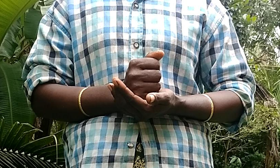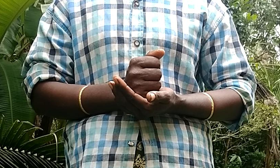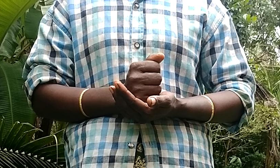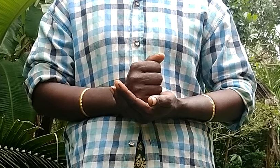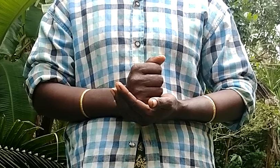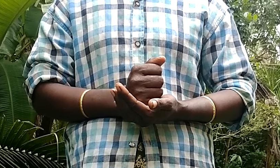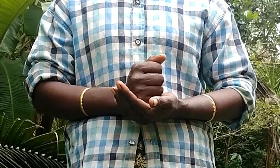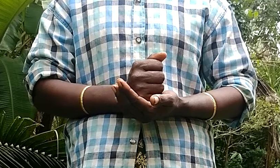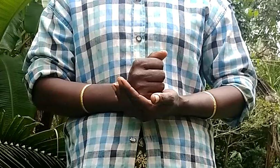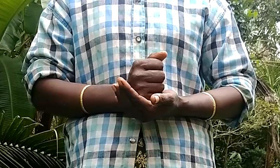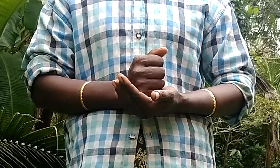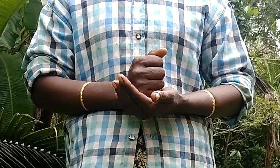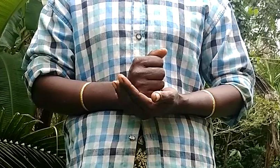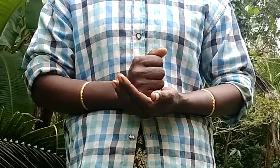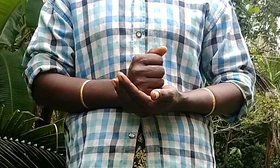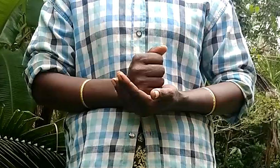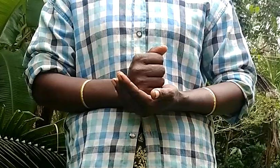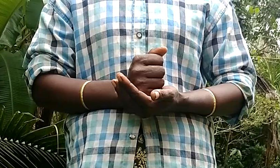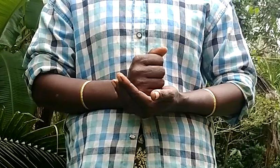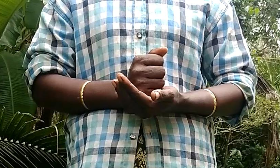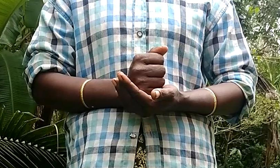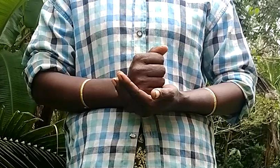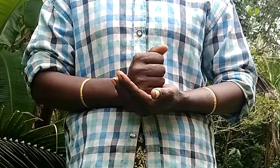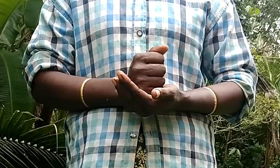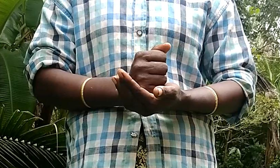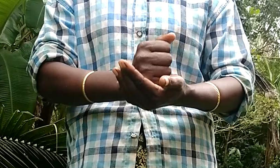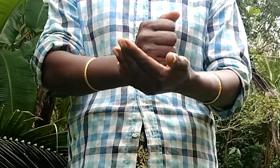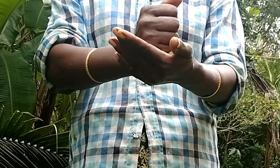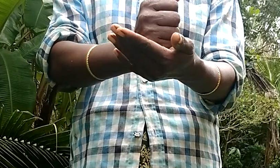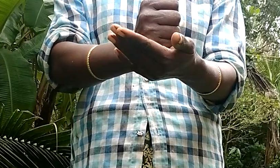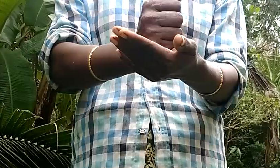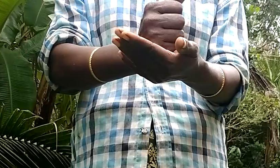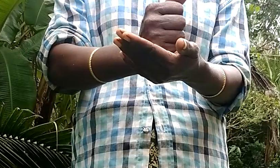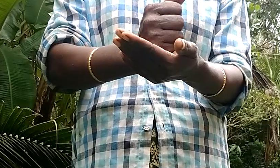Help